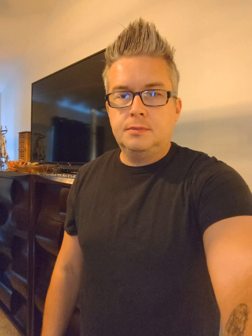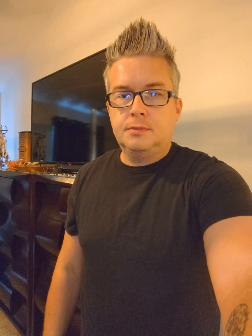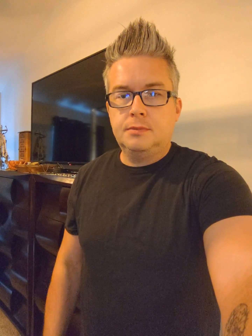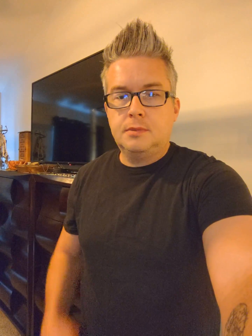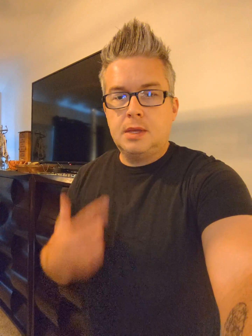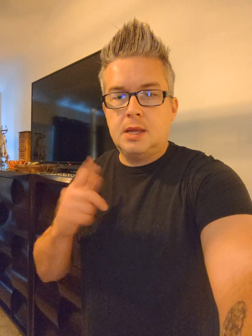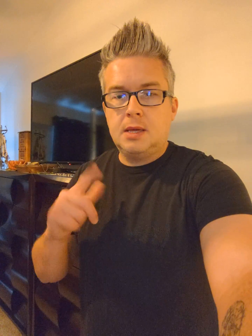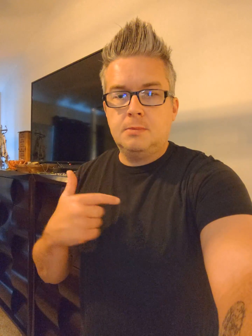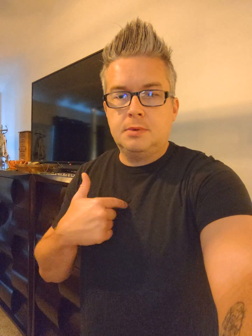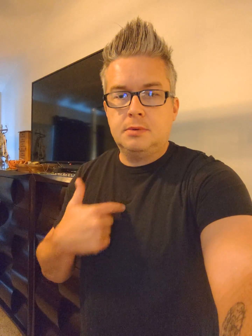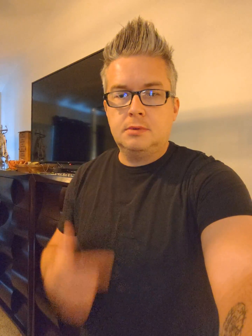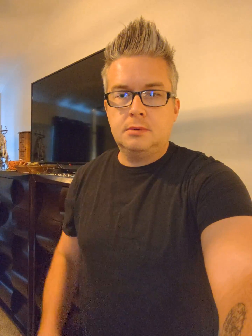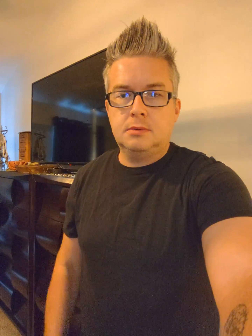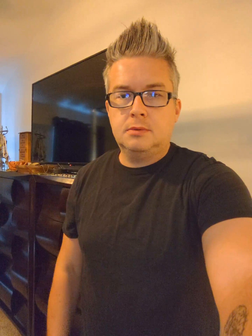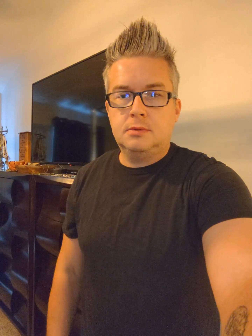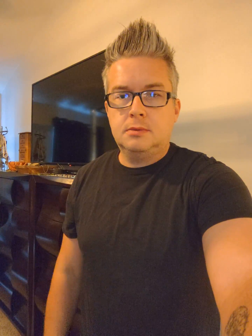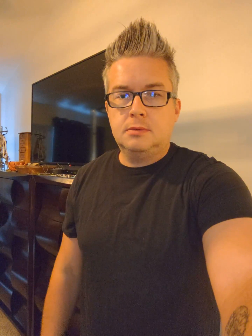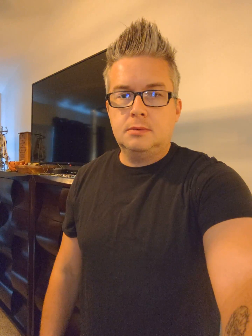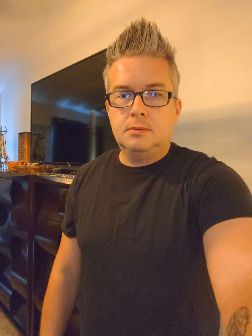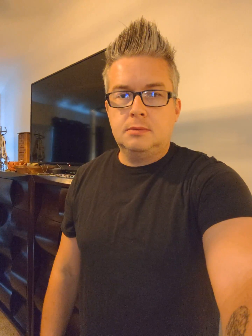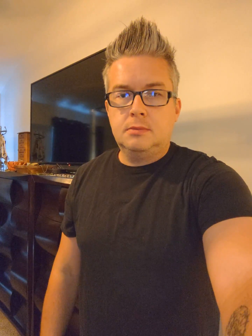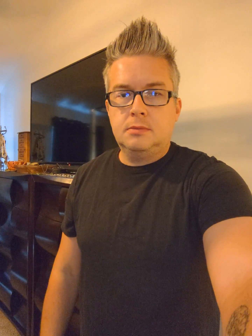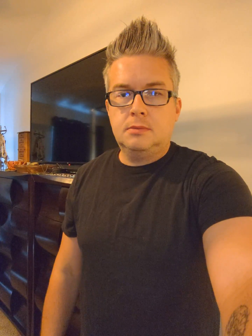let me